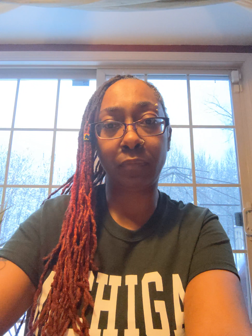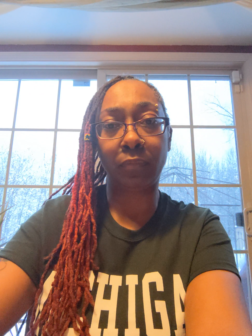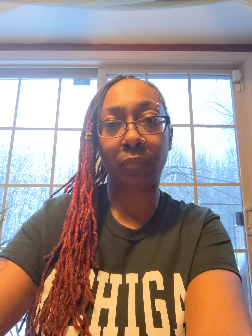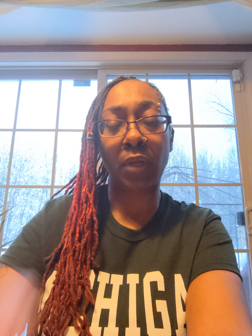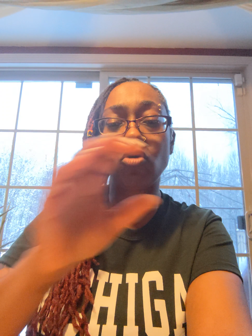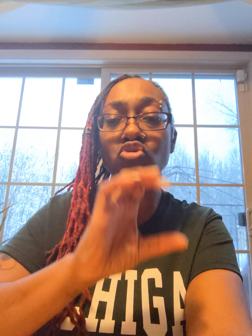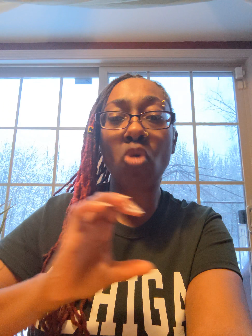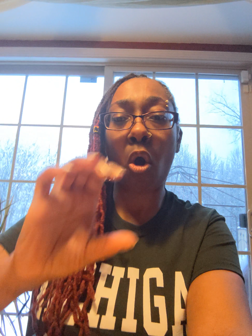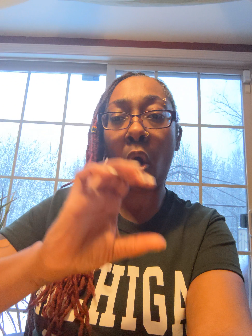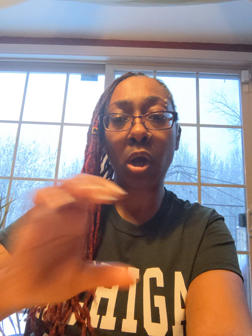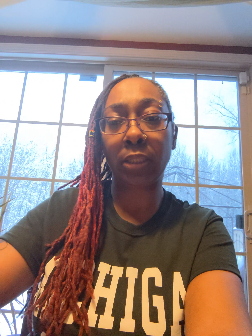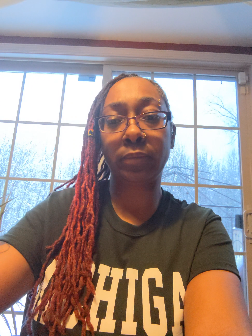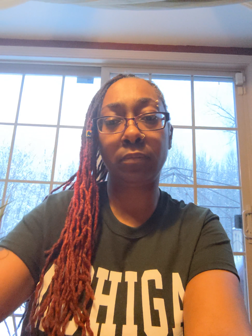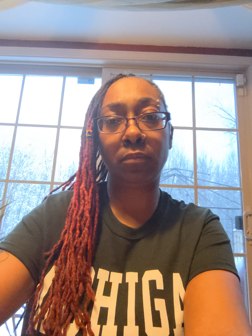chocolate